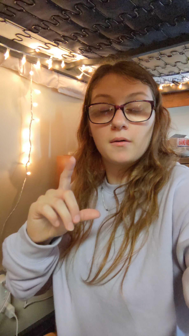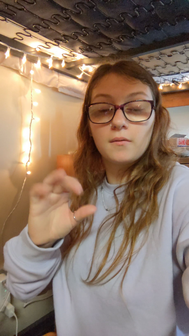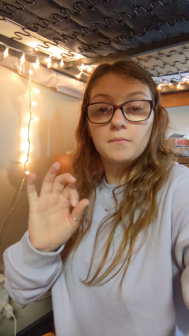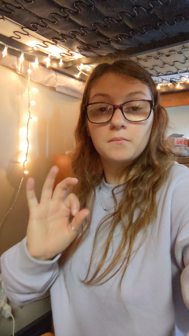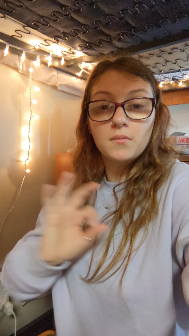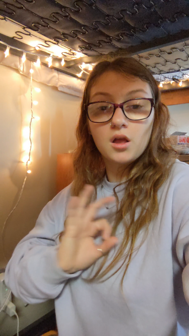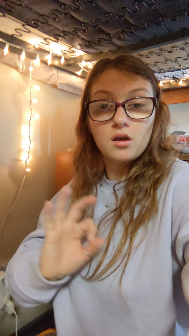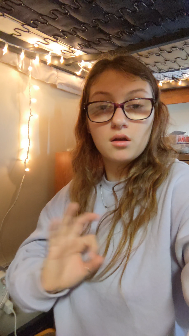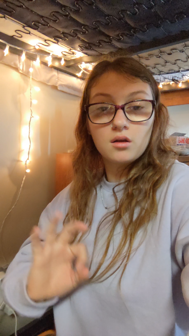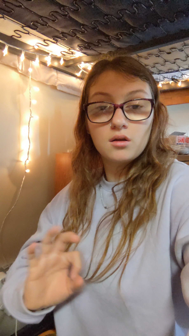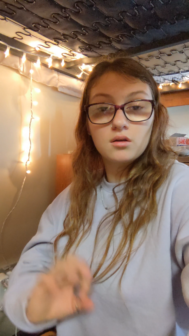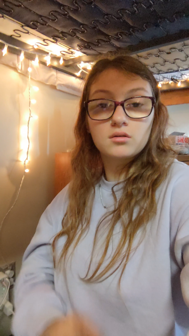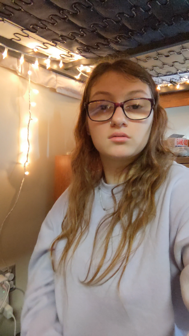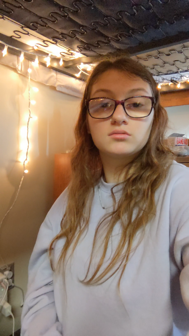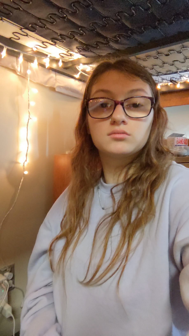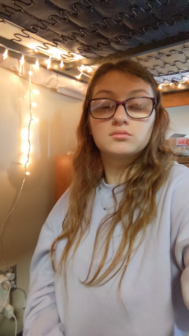button